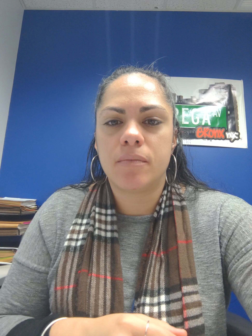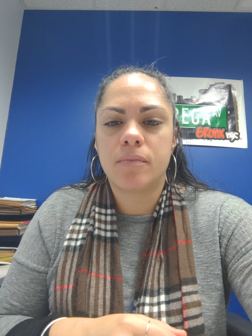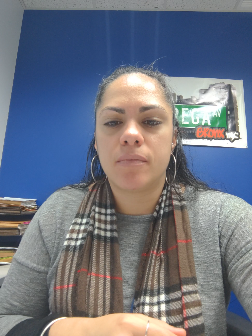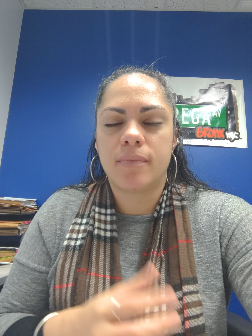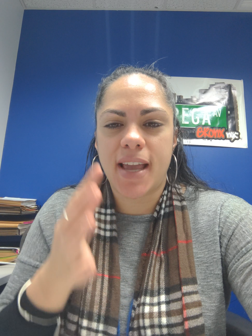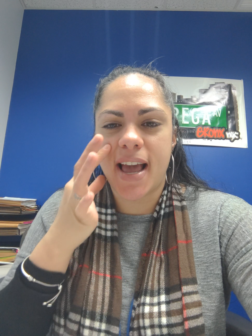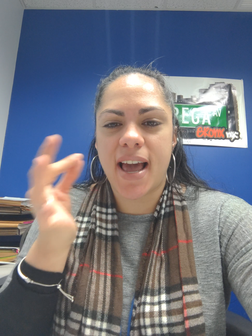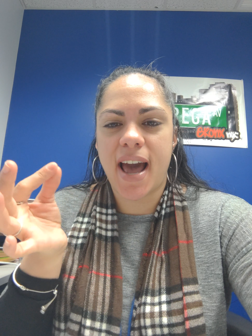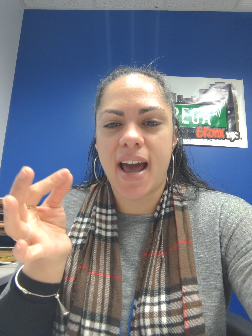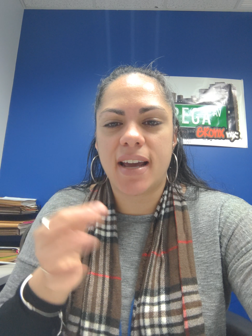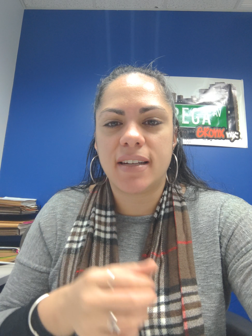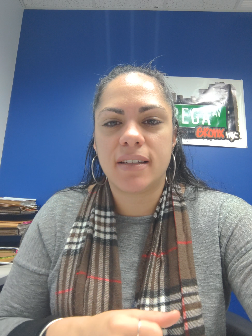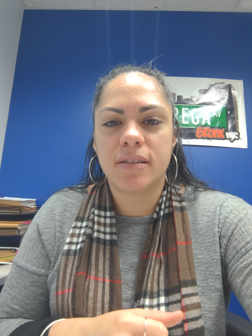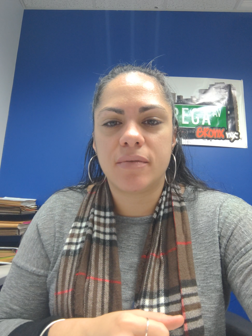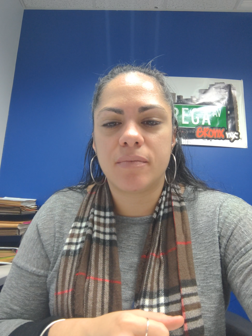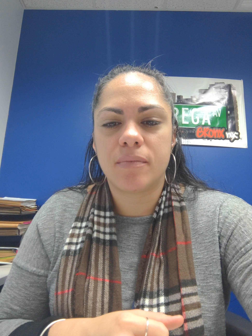cat